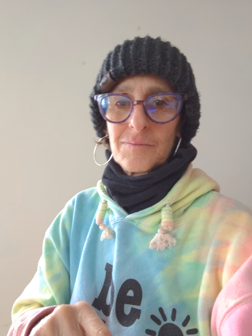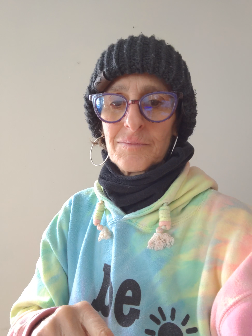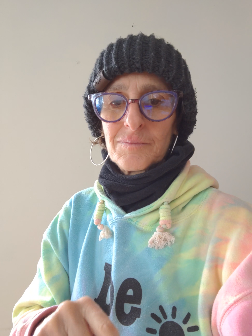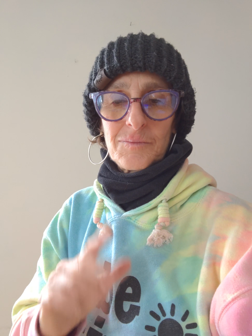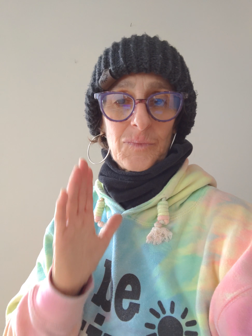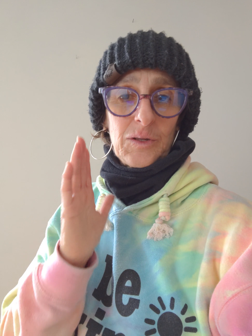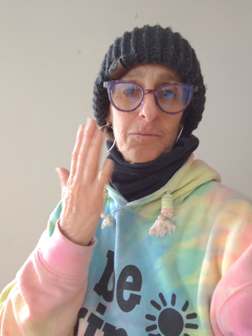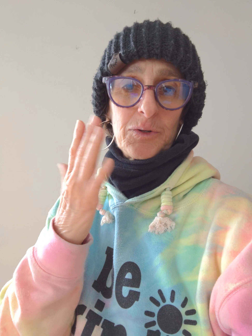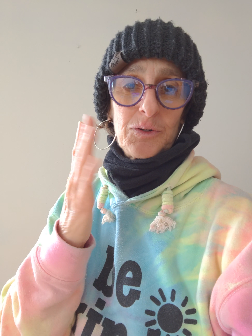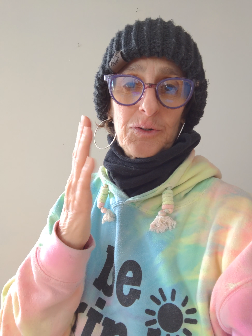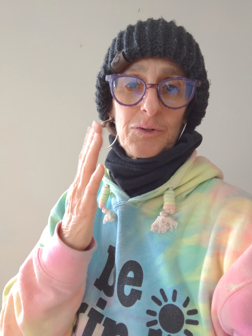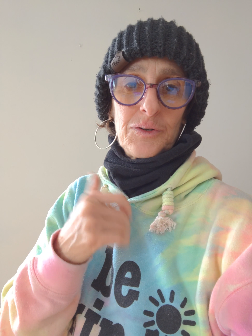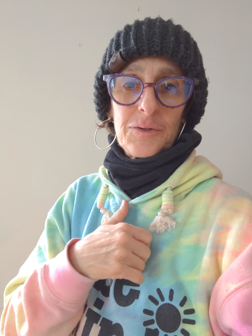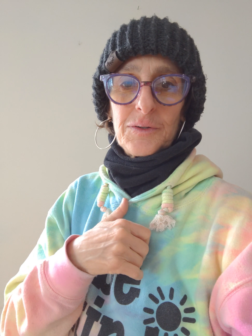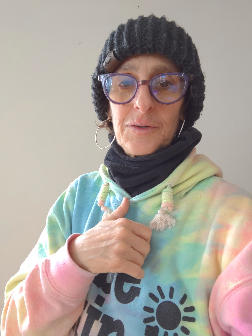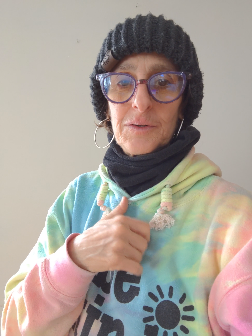book